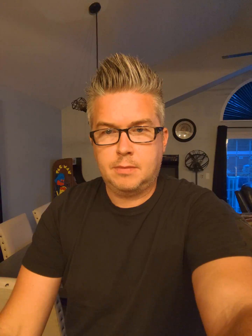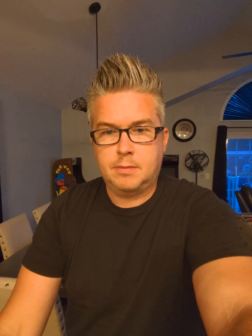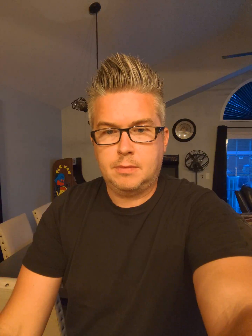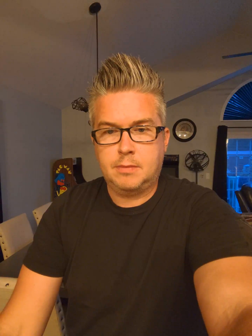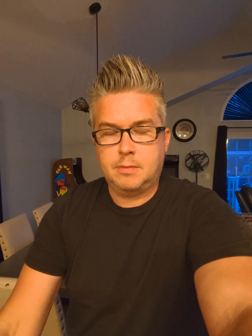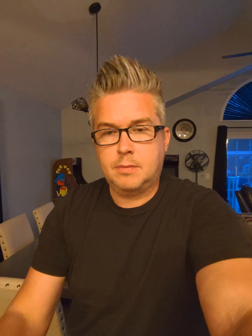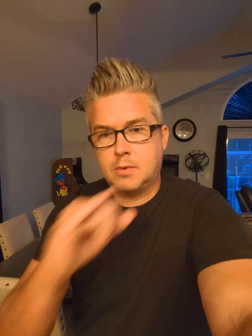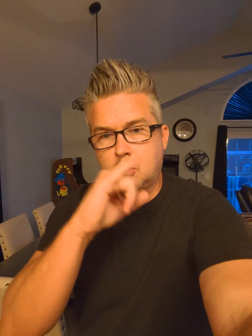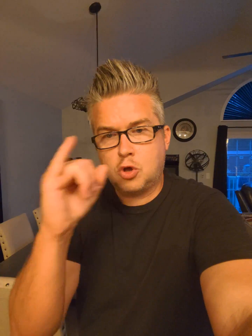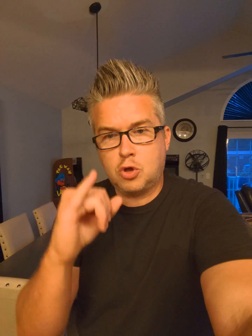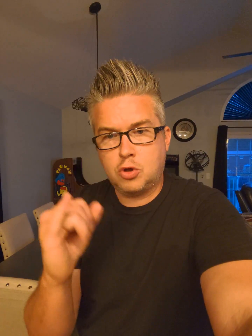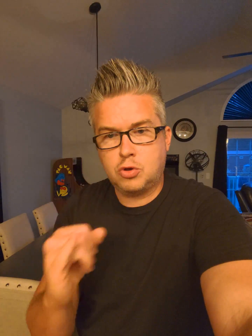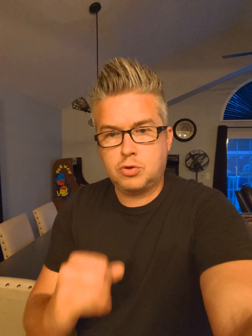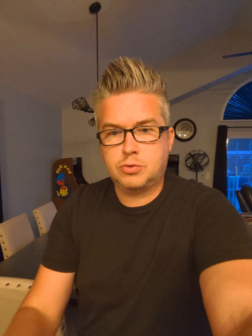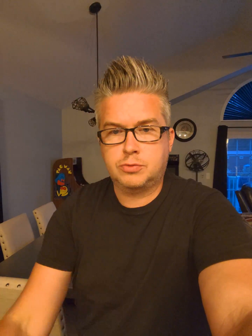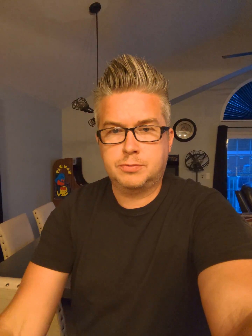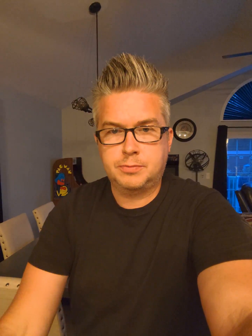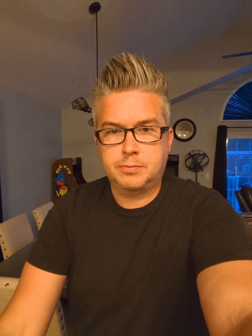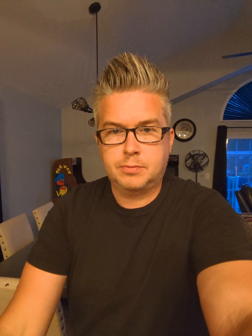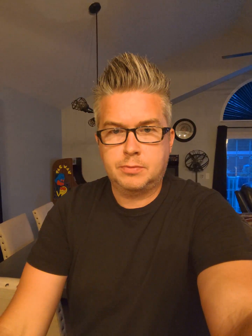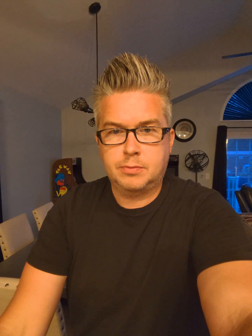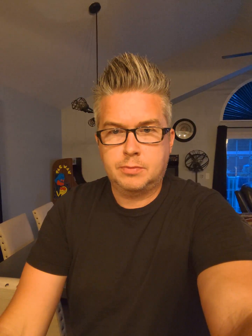draw